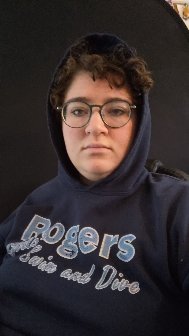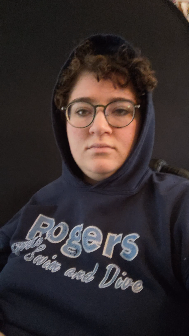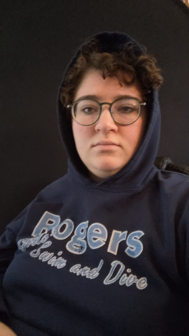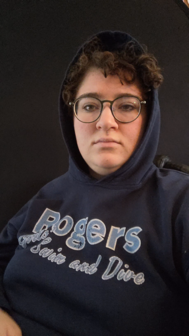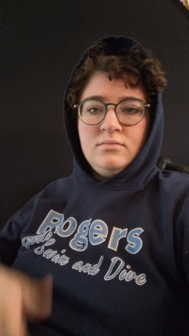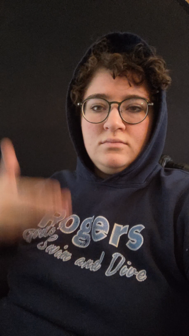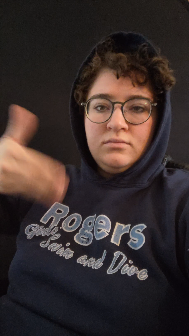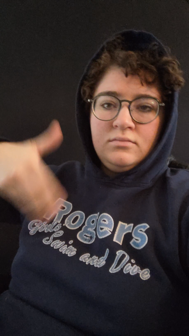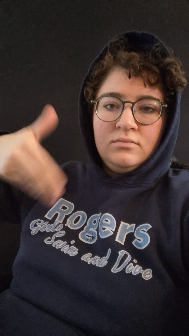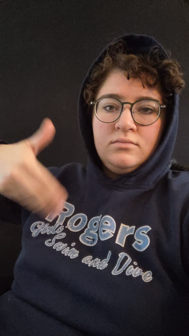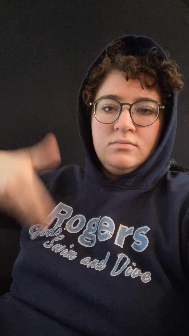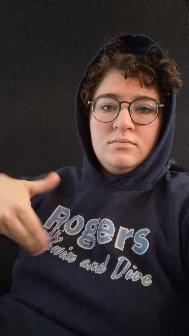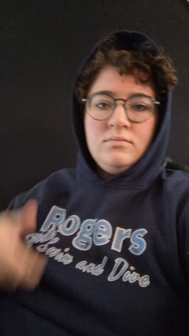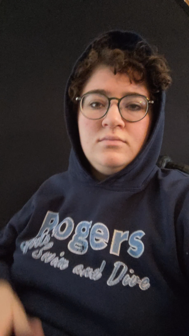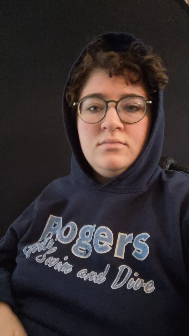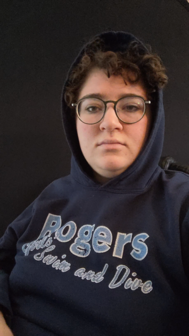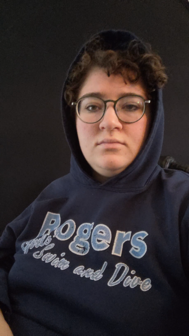shorts